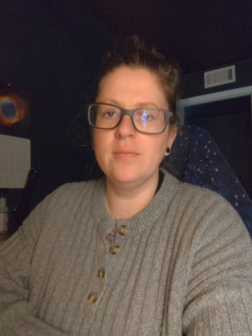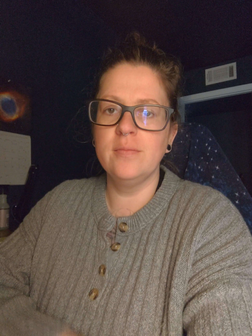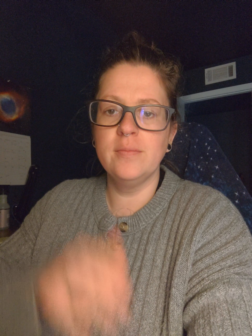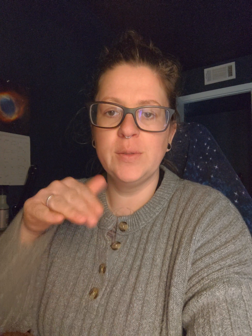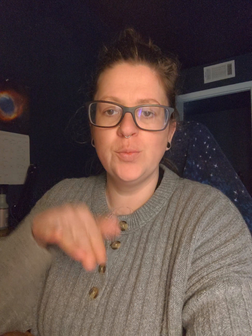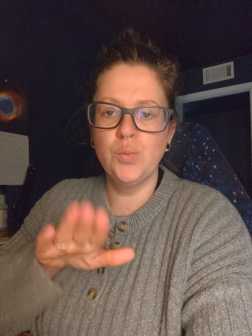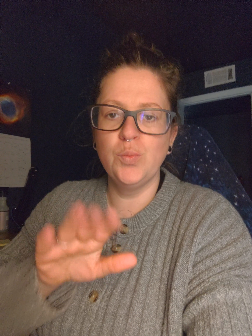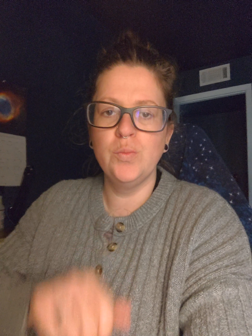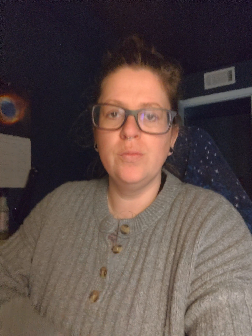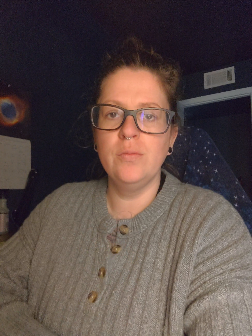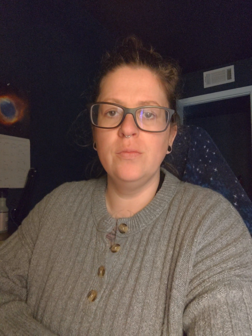into